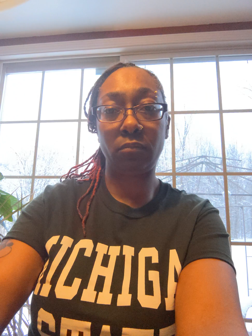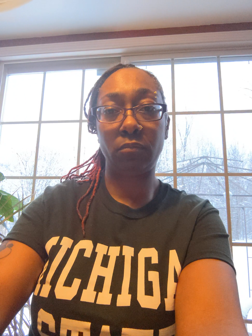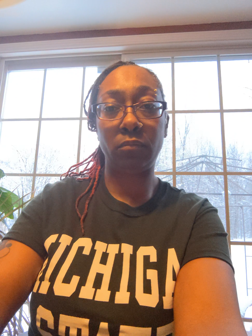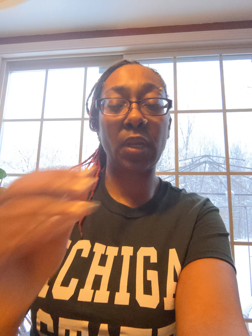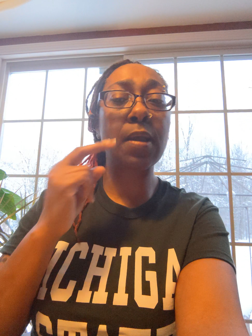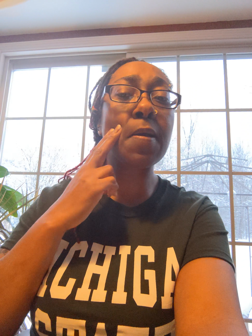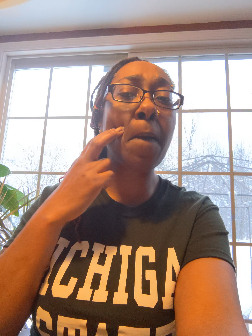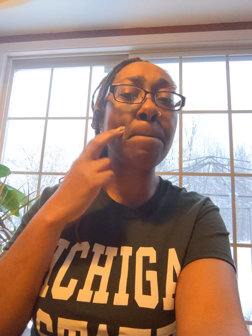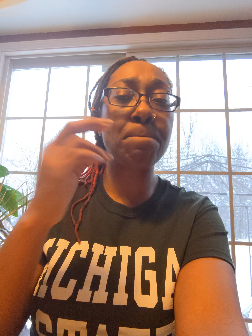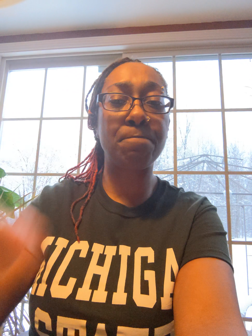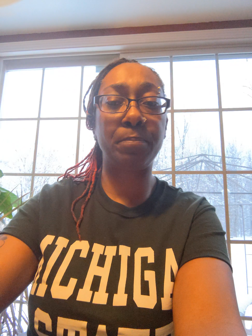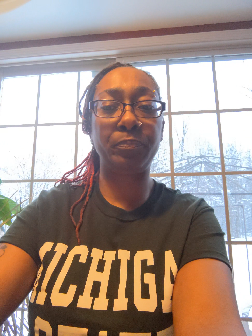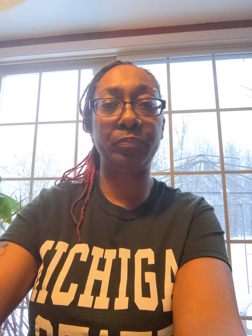gum